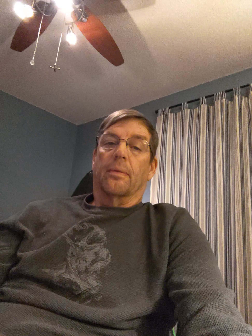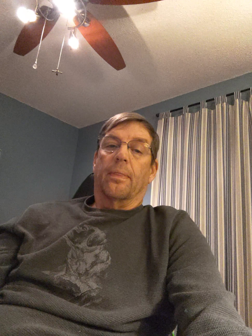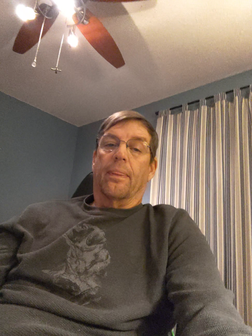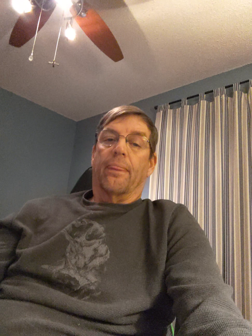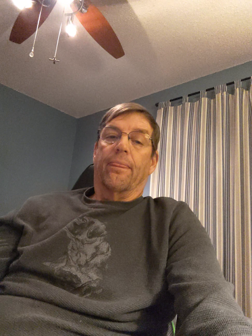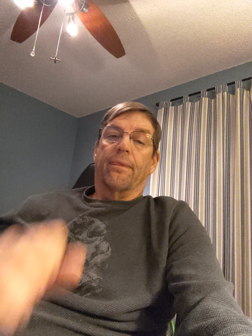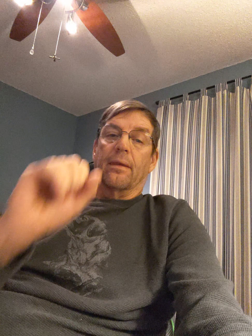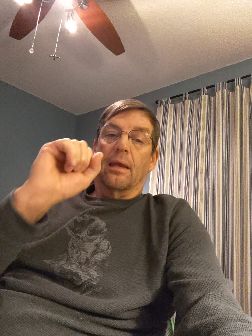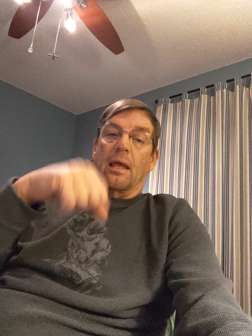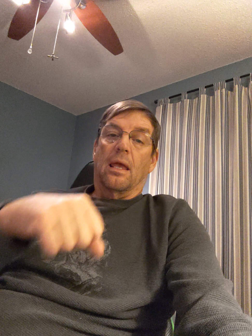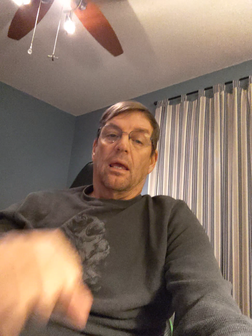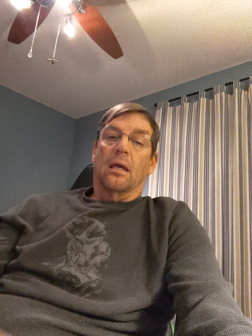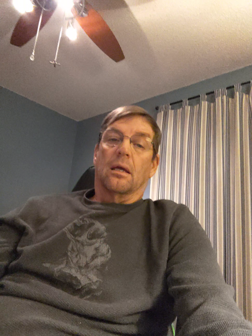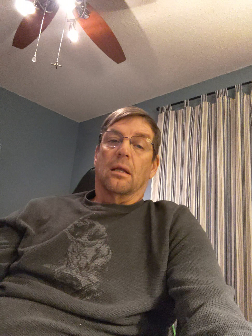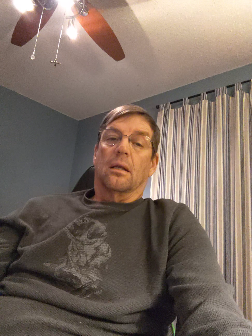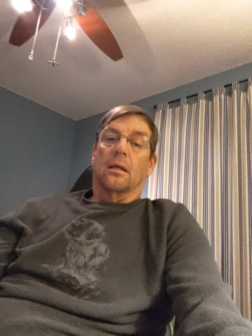can